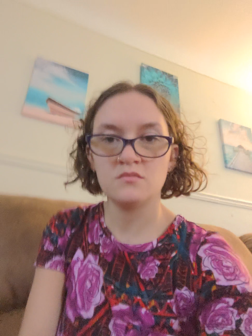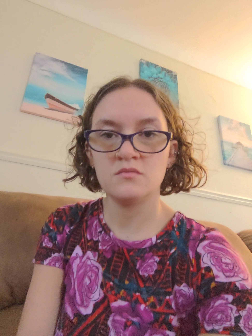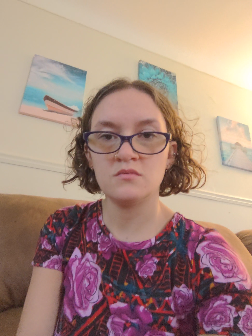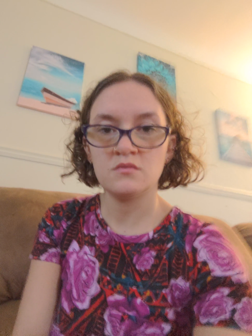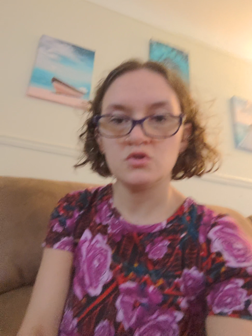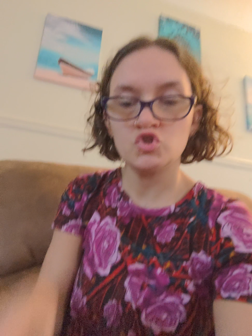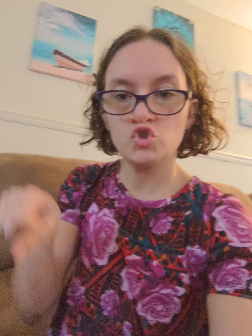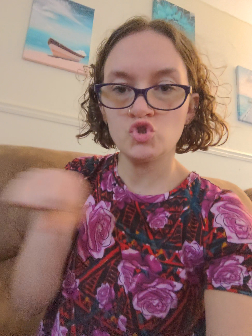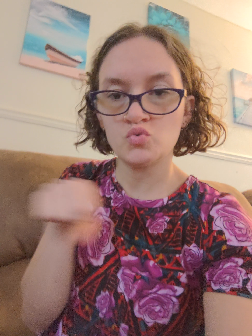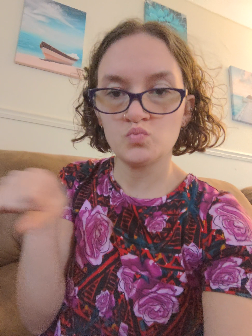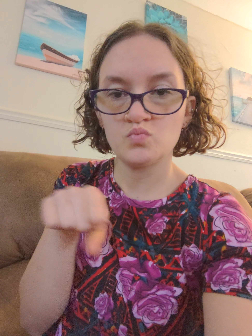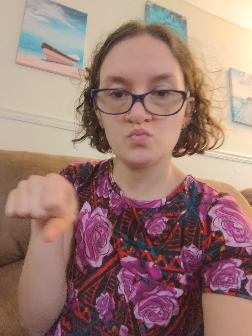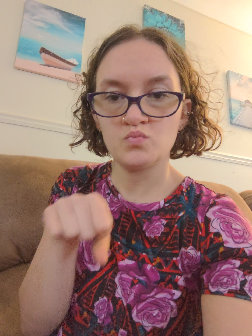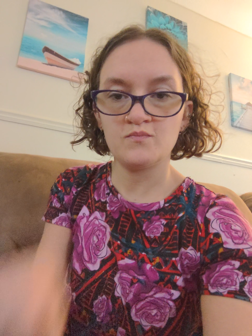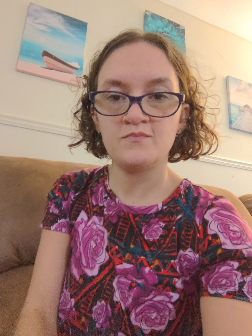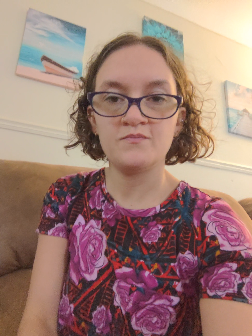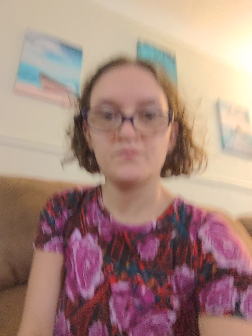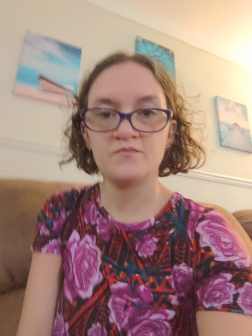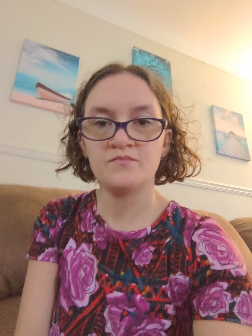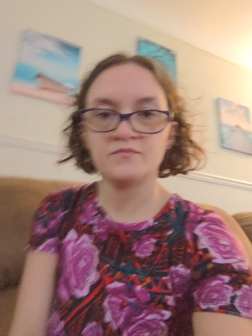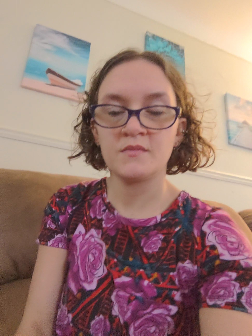shoe